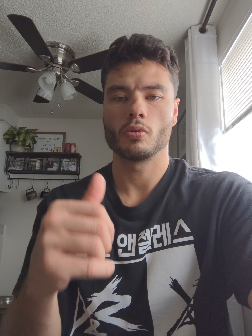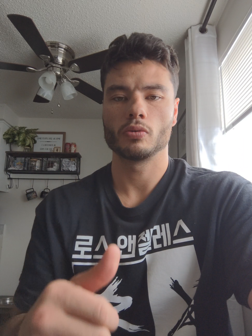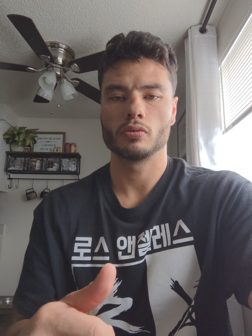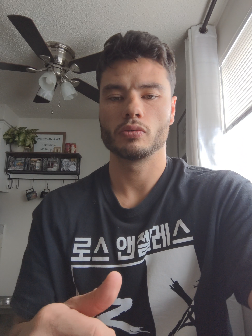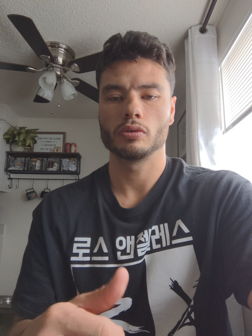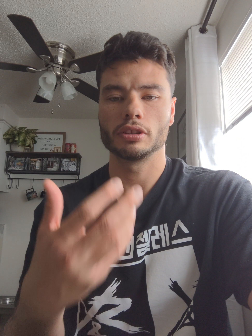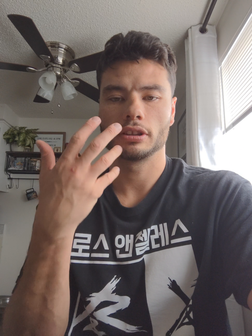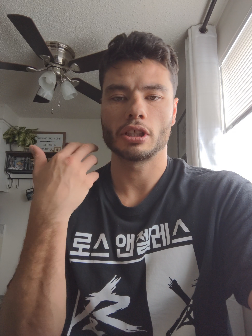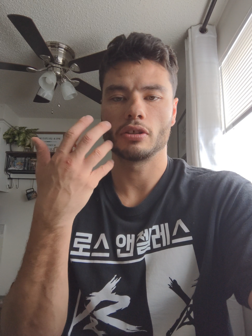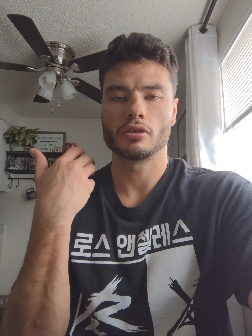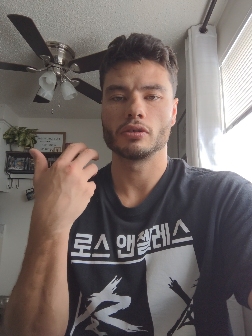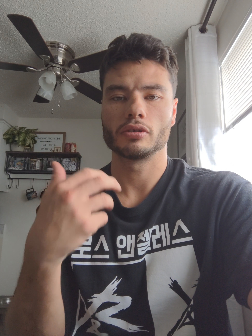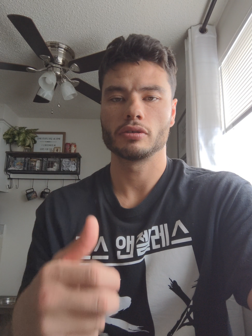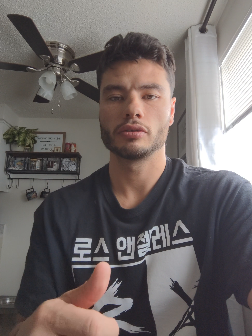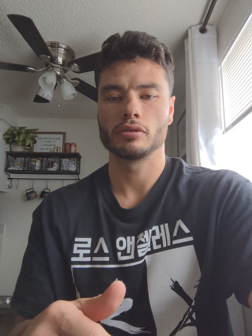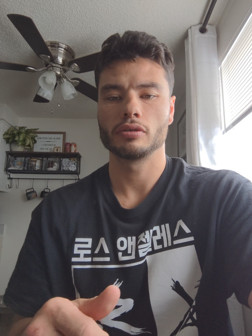tiger